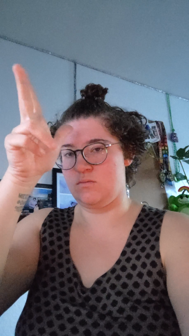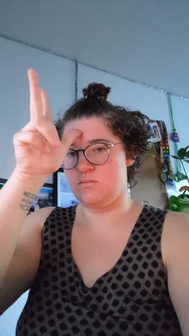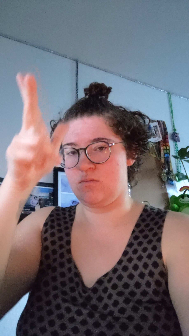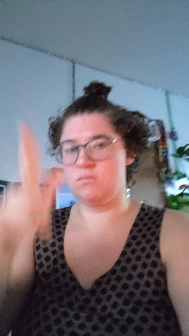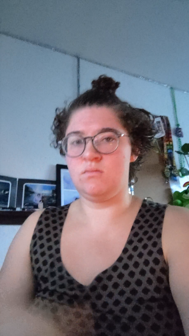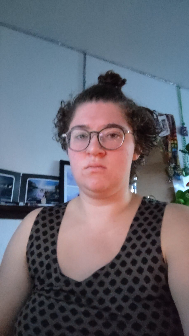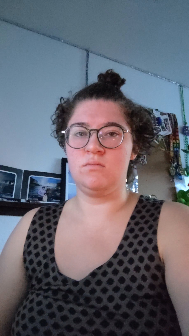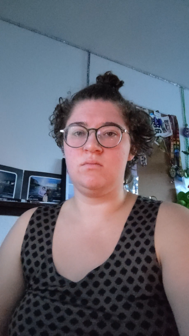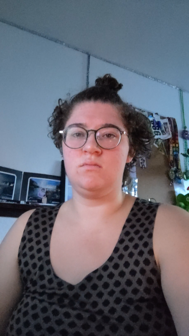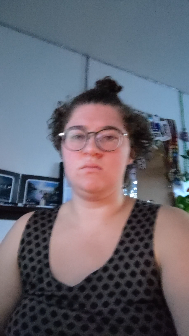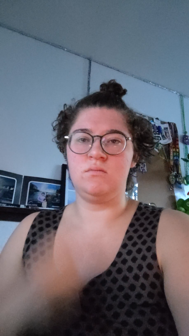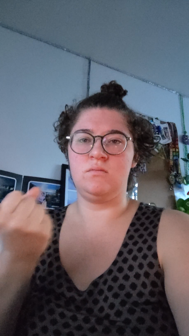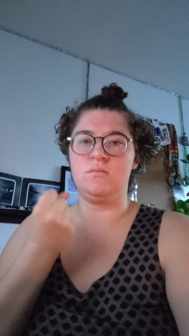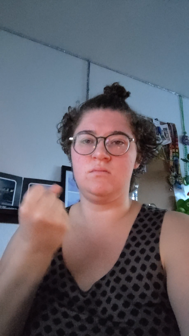hold